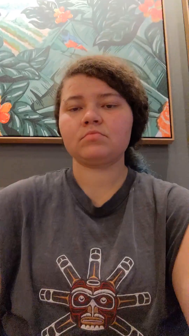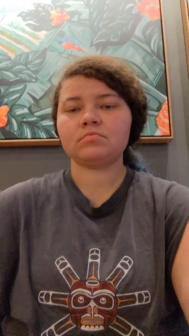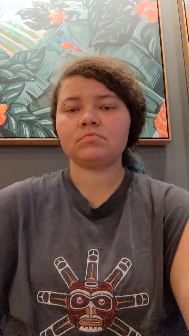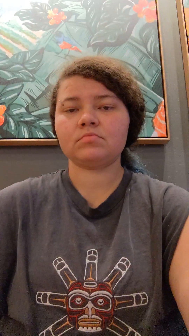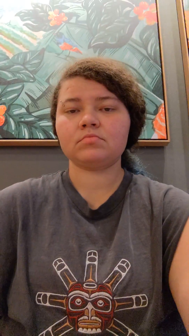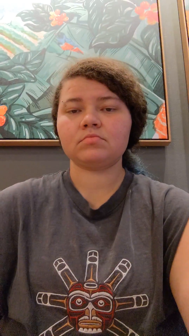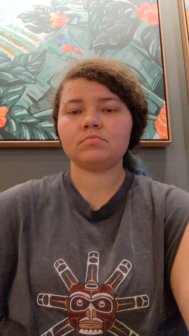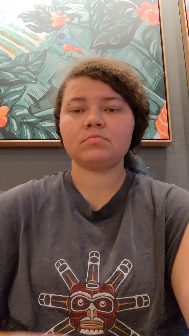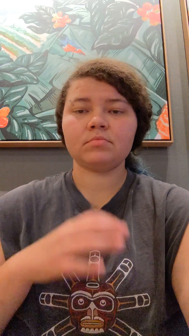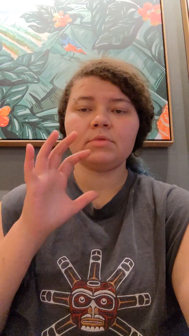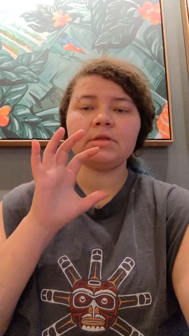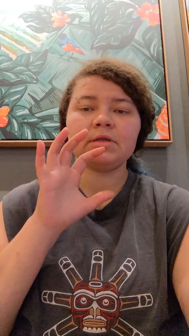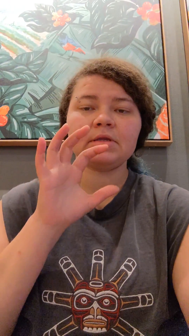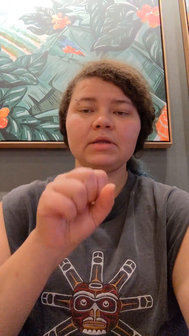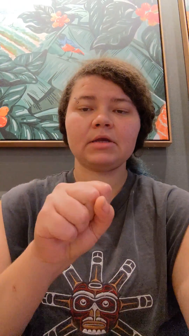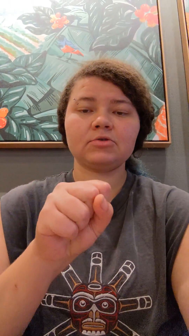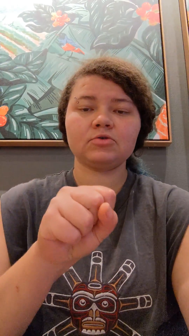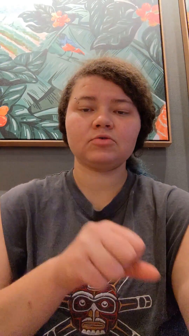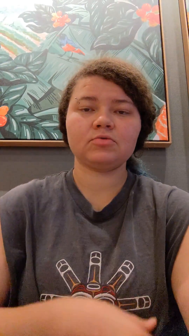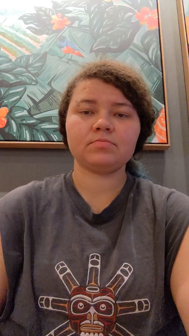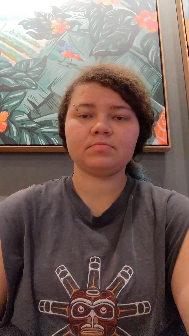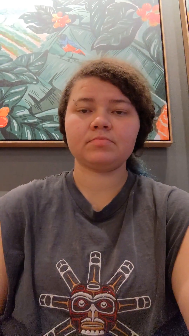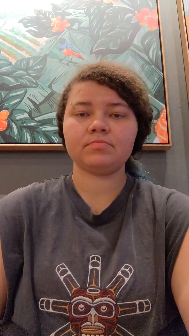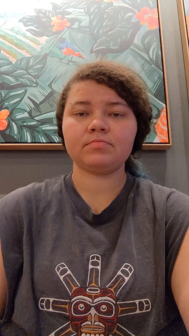catch